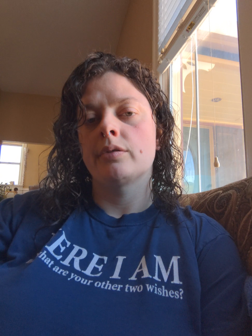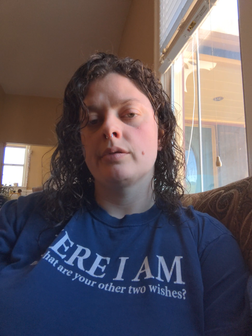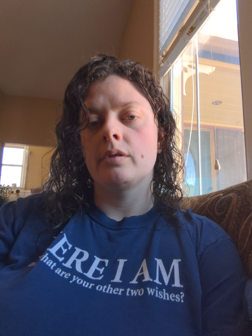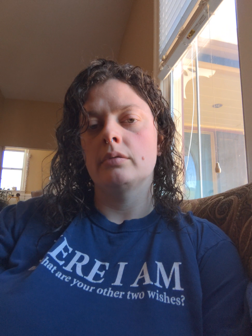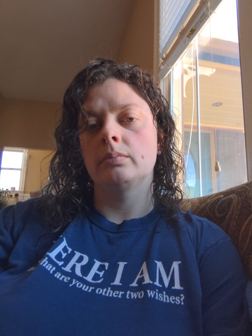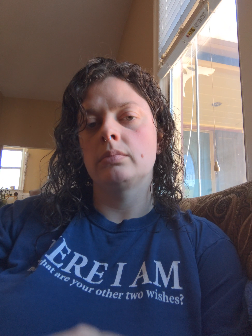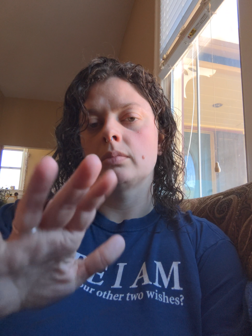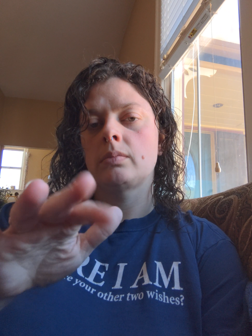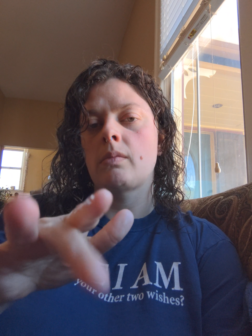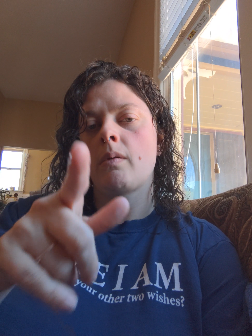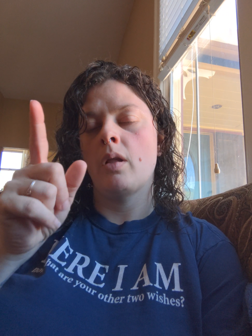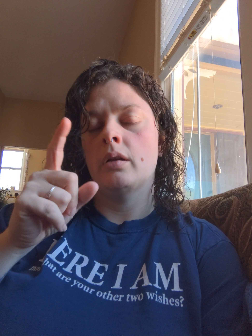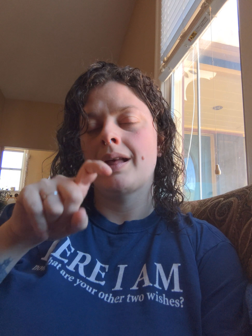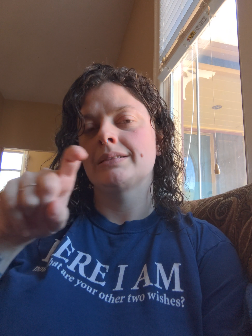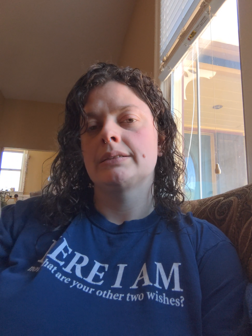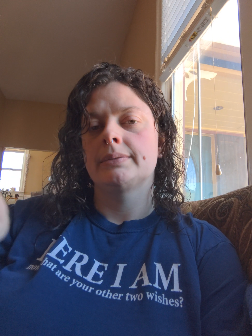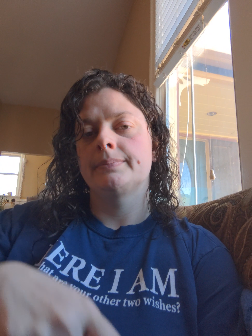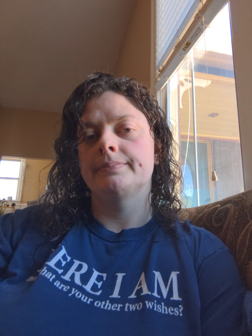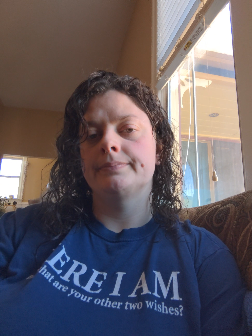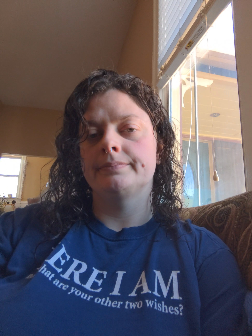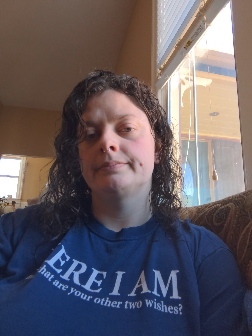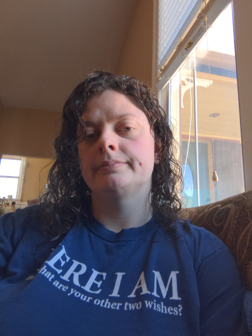closet